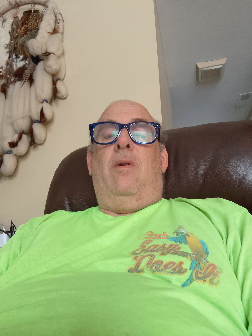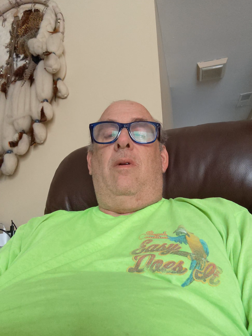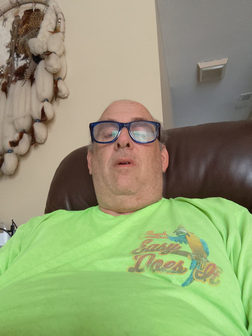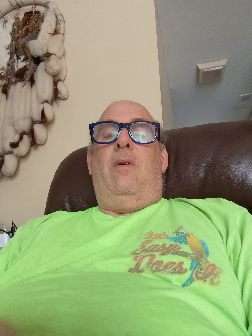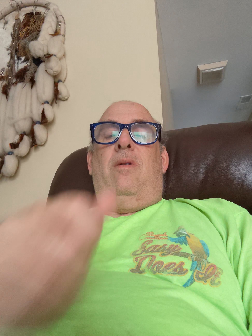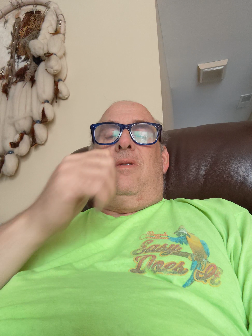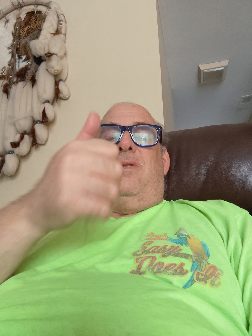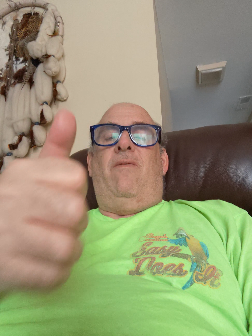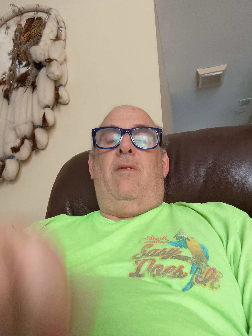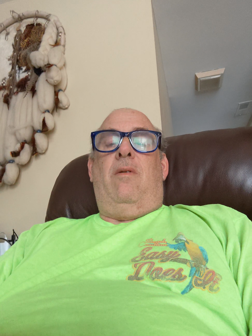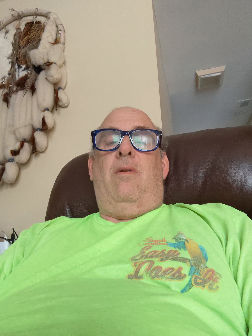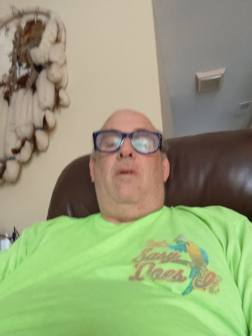yourself